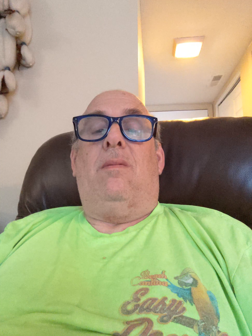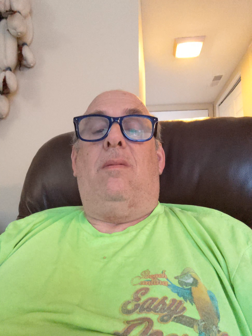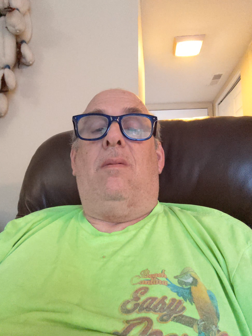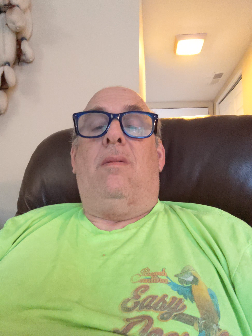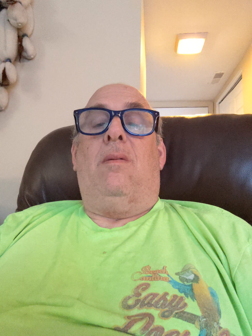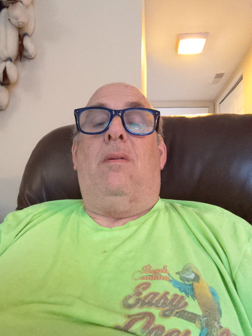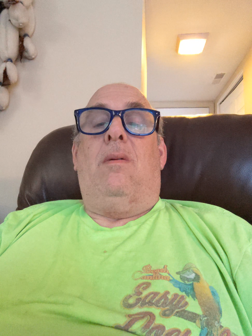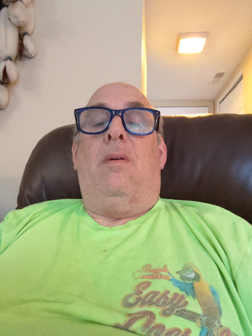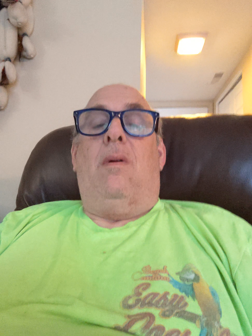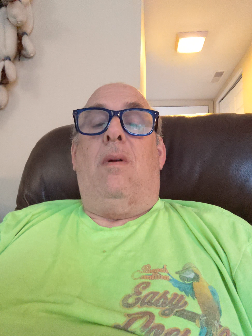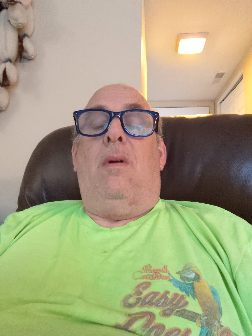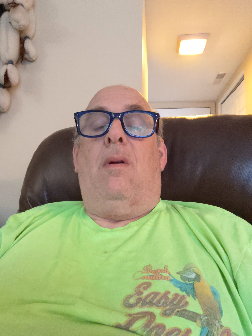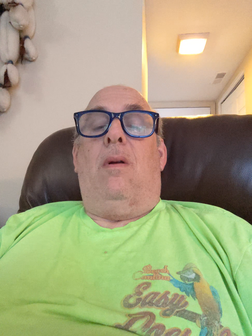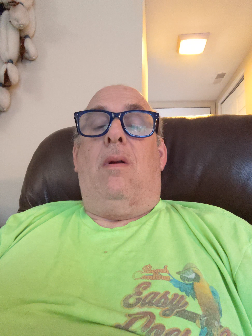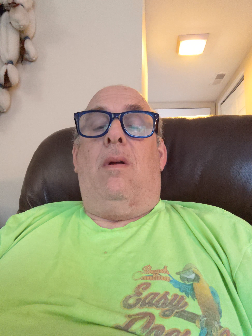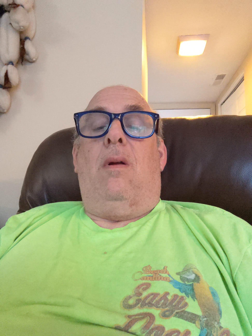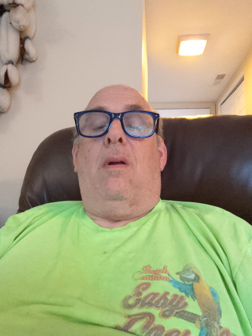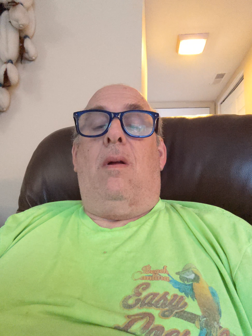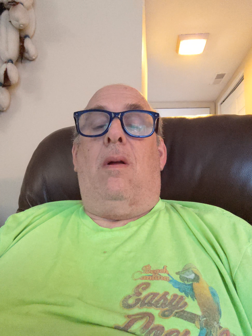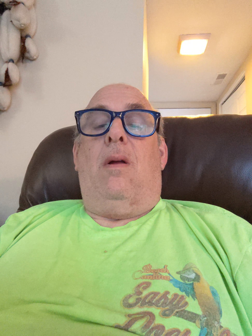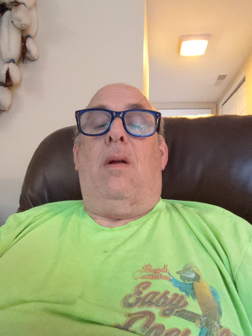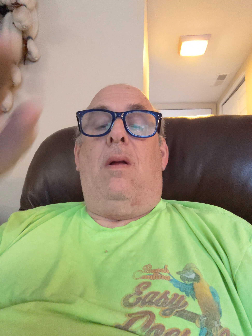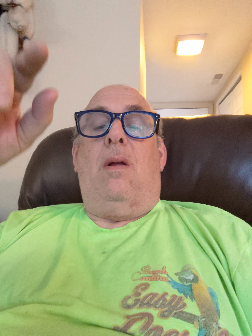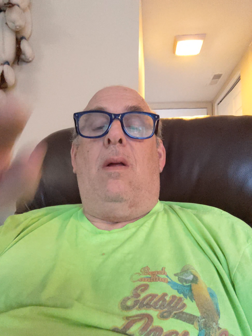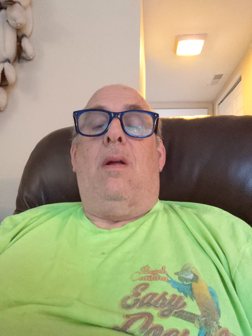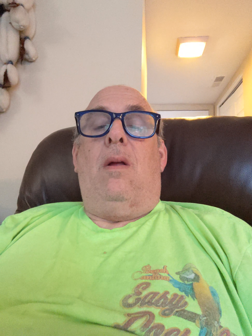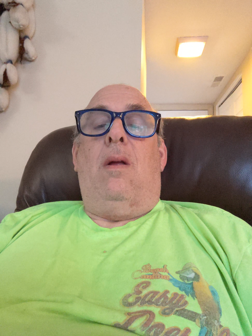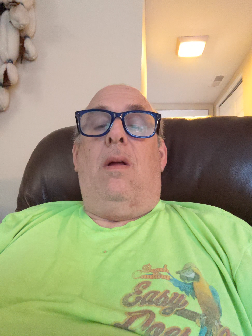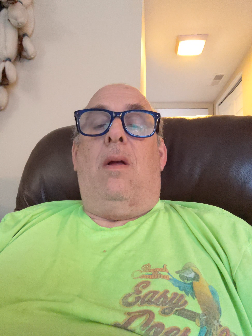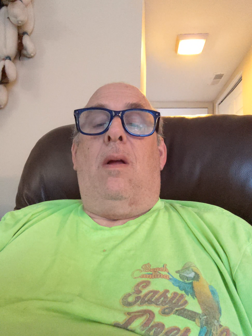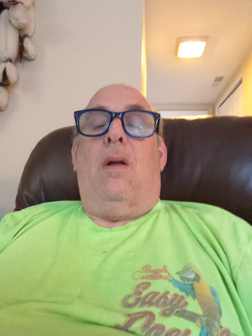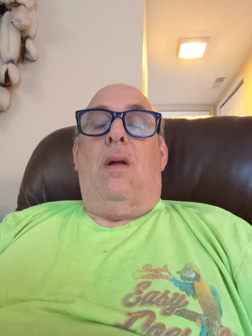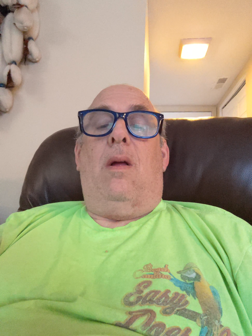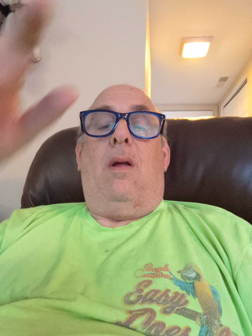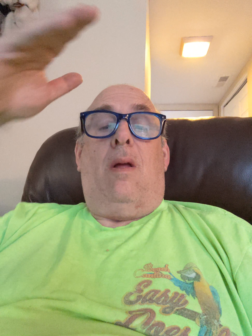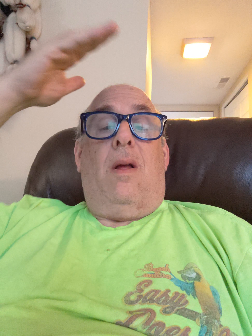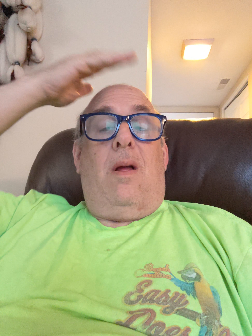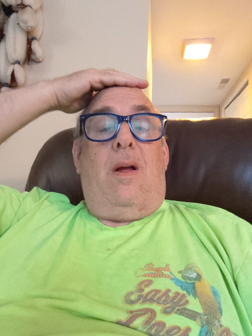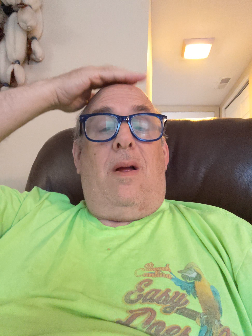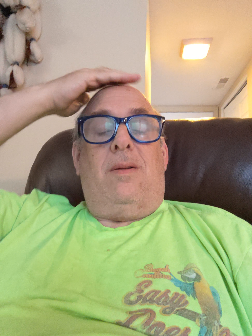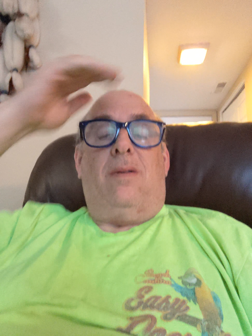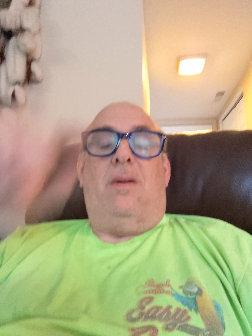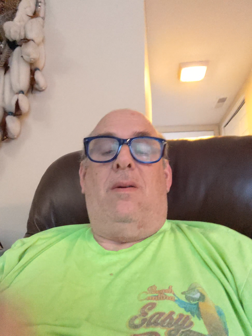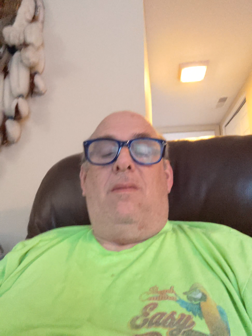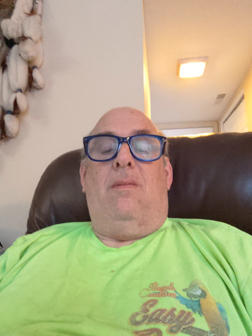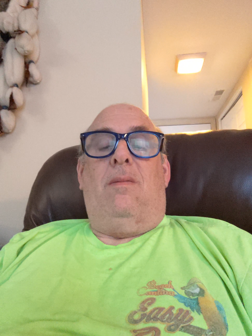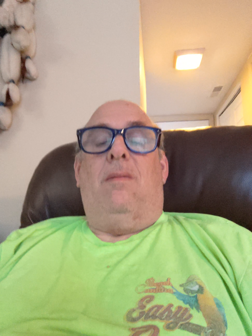hat